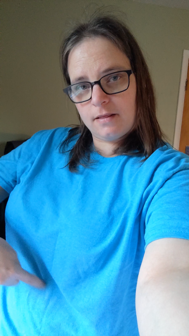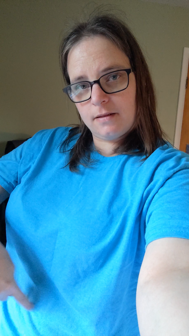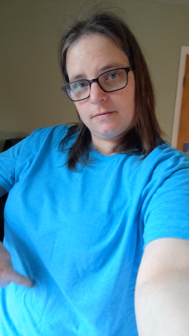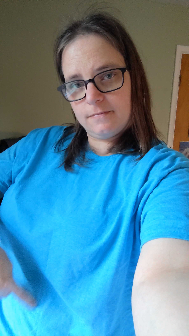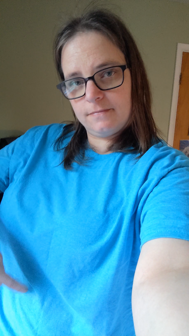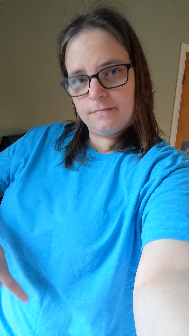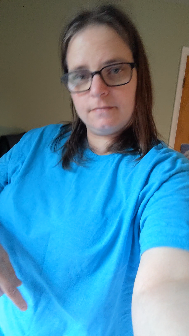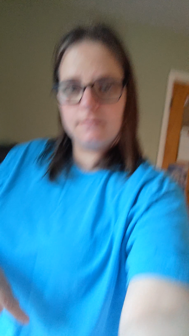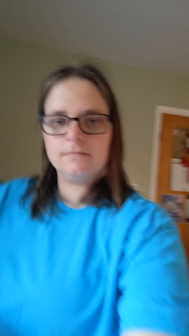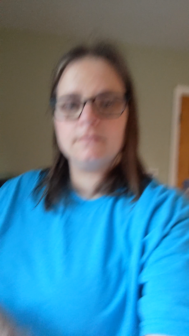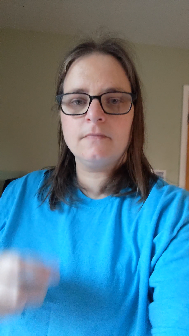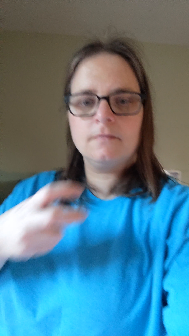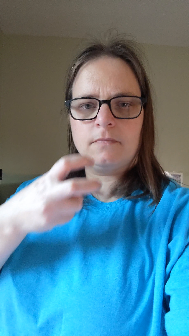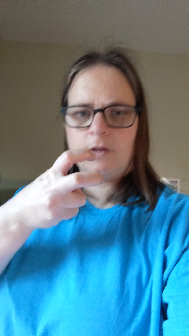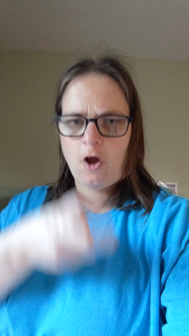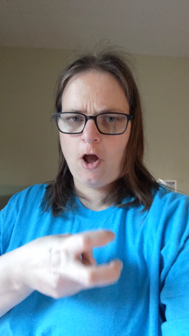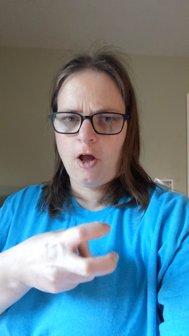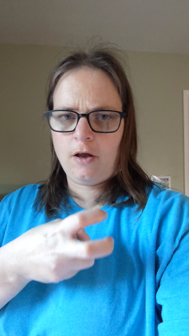hard